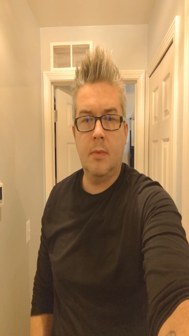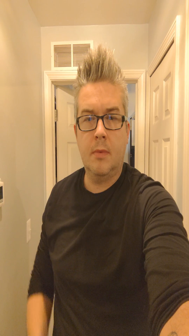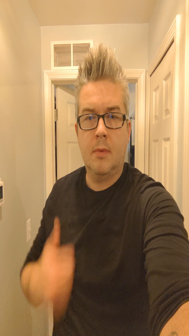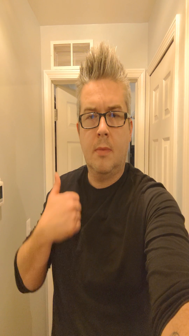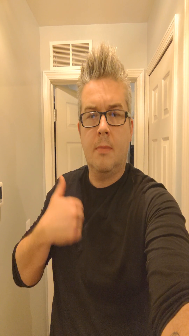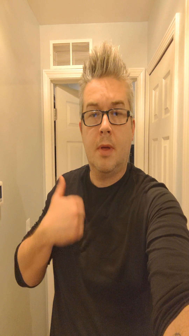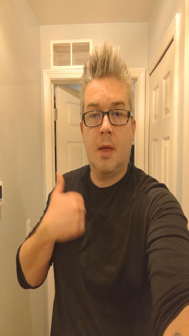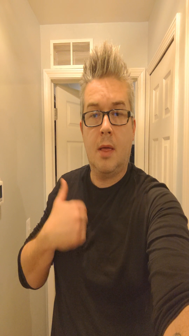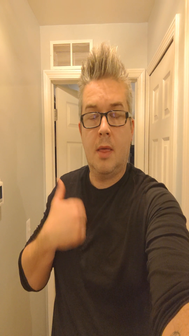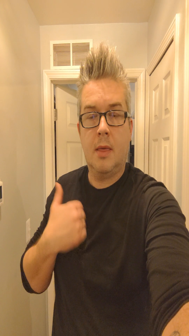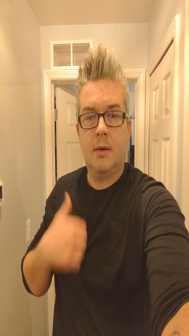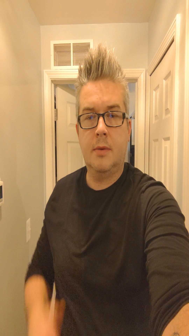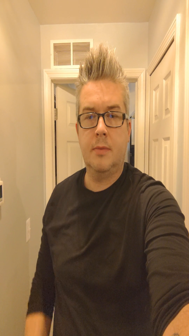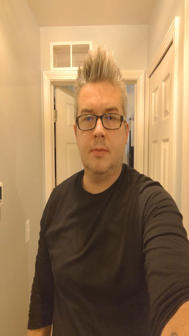bath